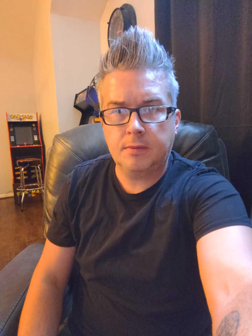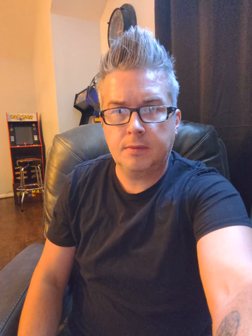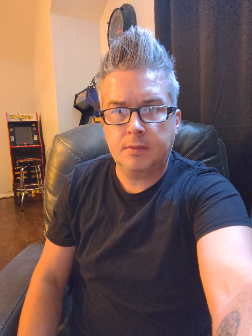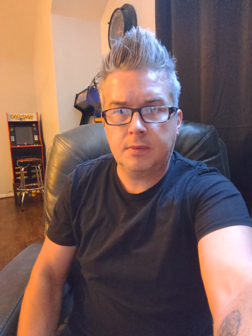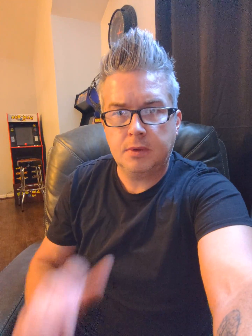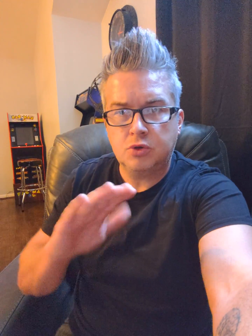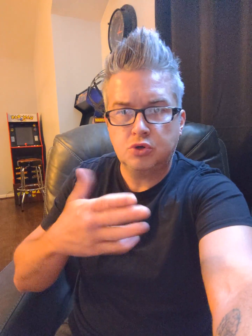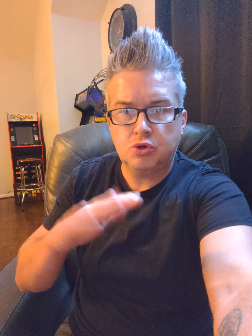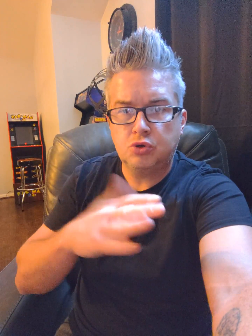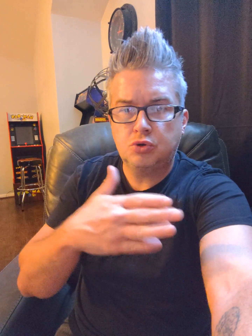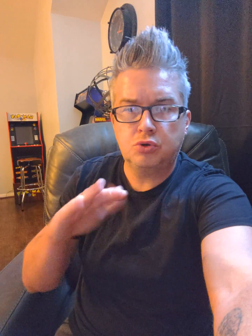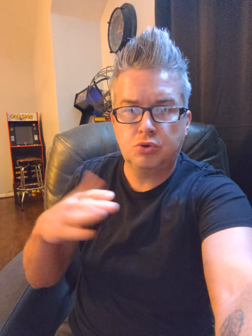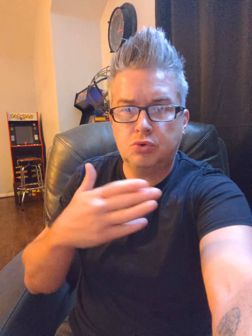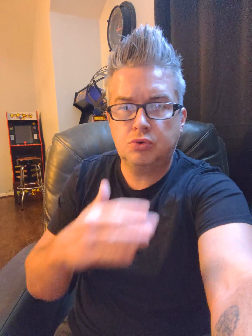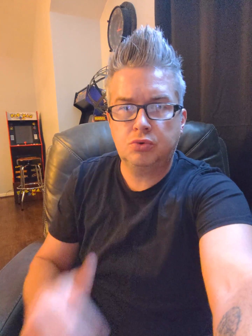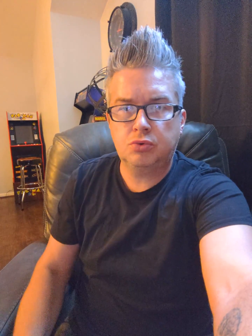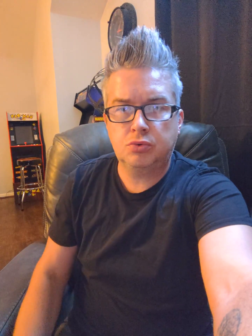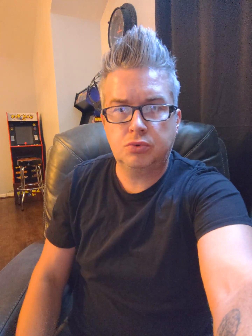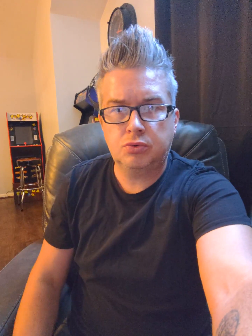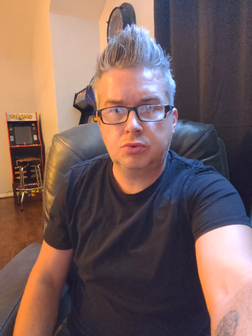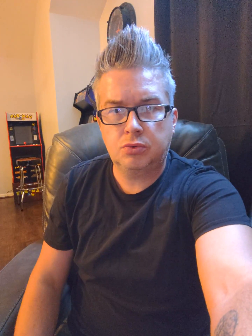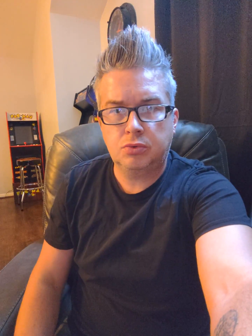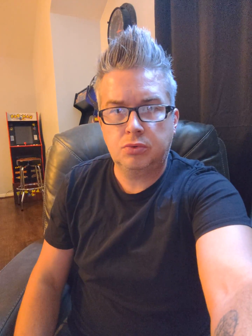cook